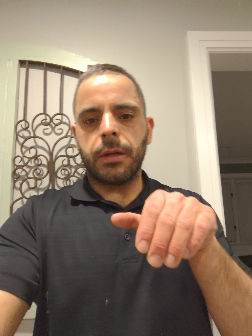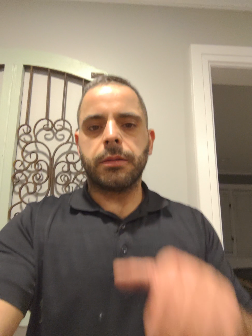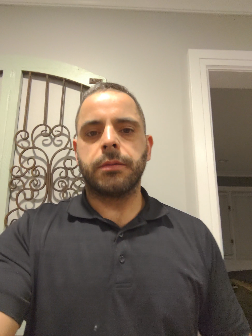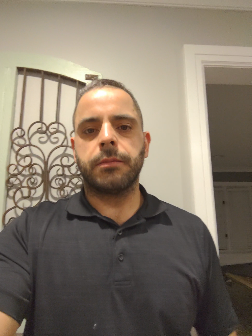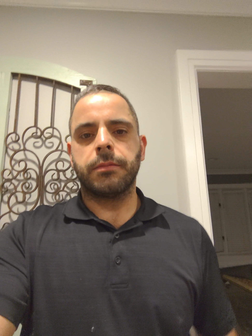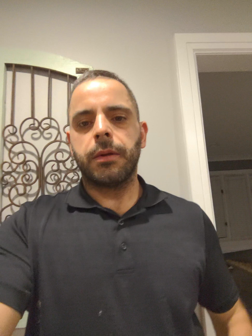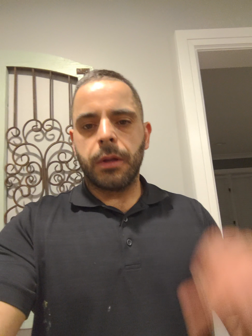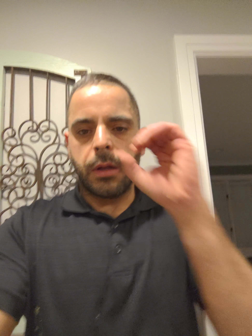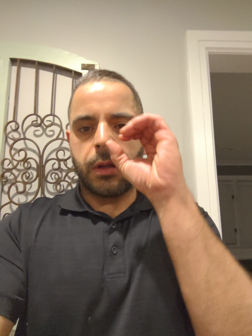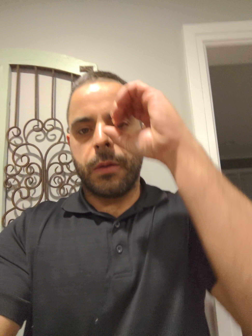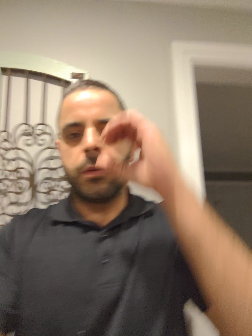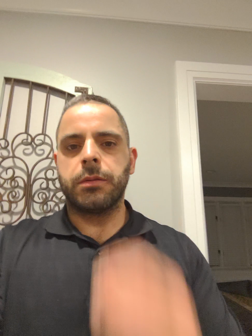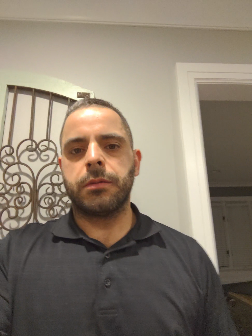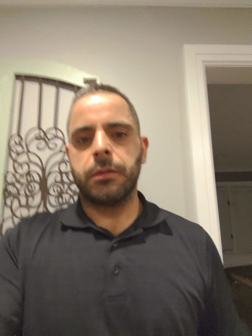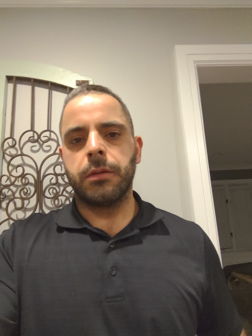owl